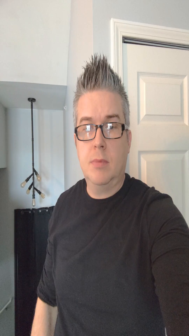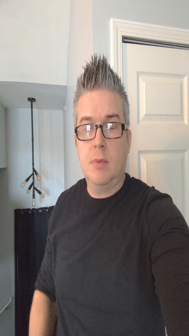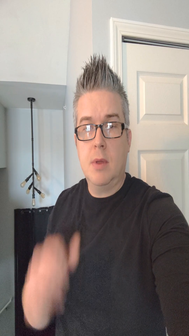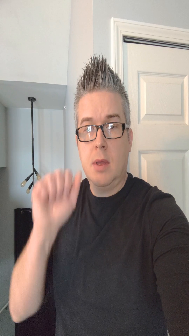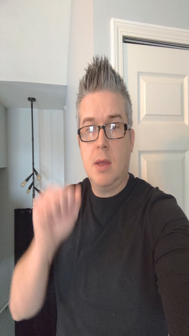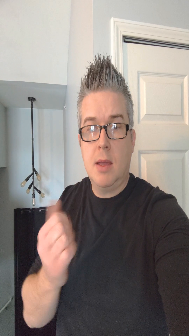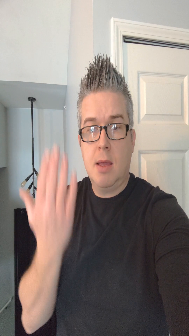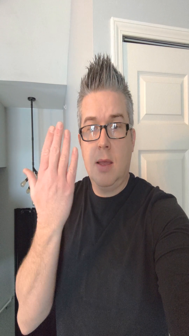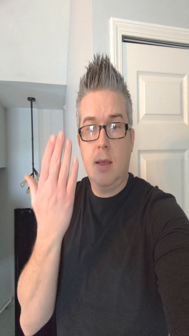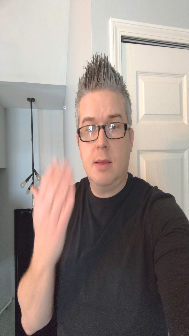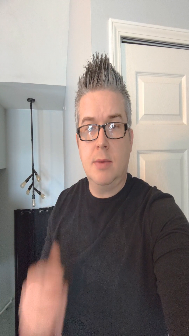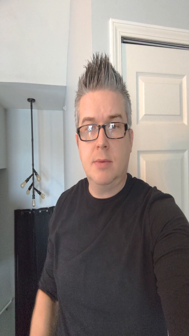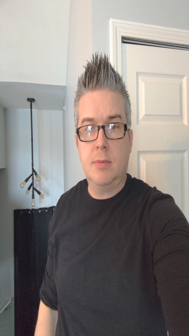mitten